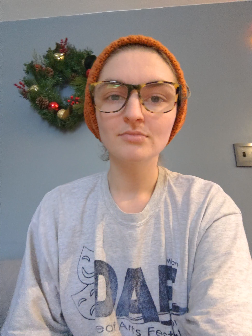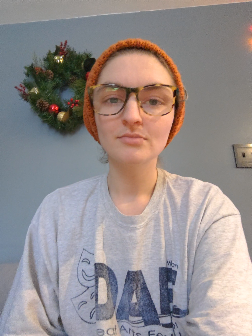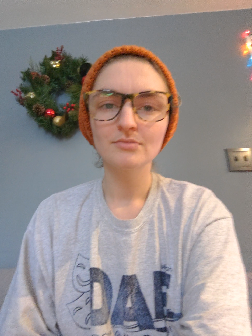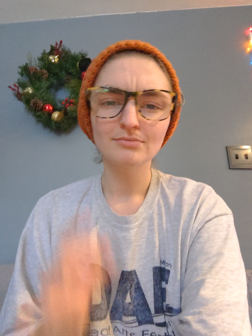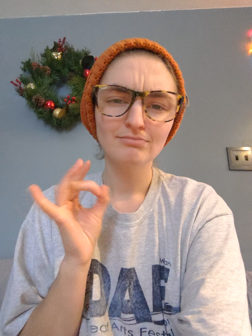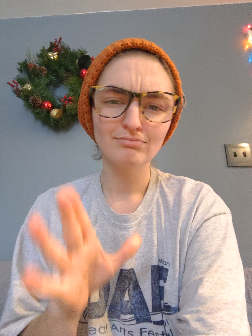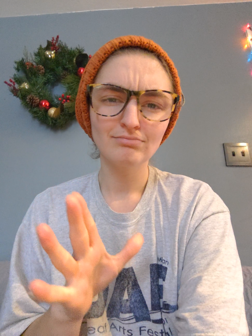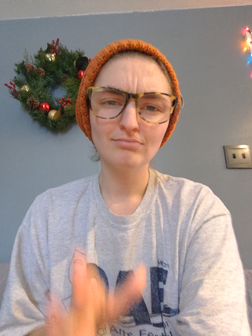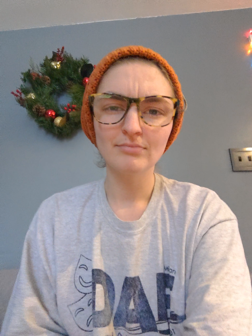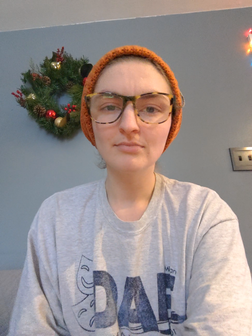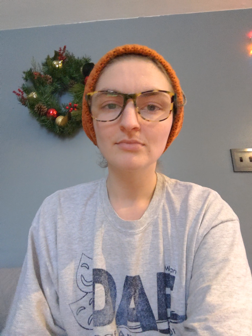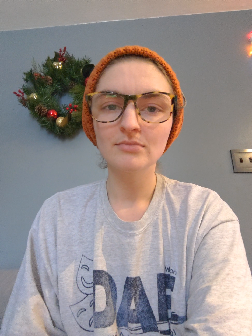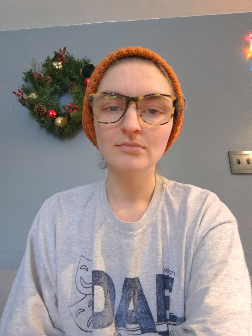hate